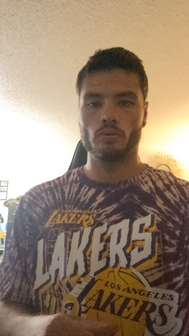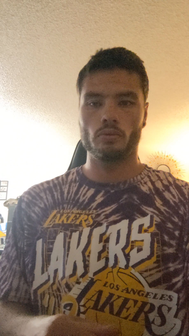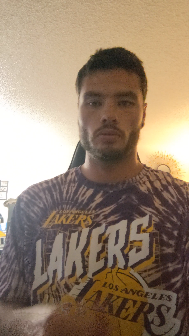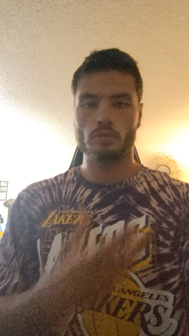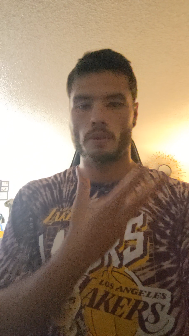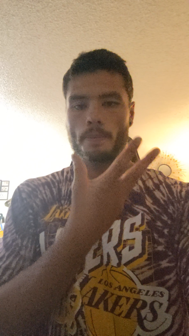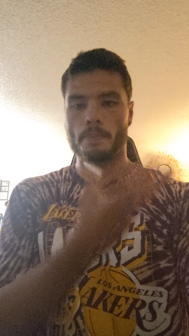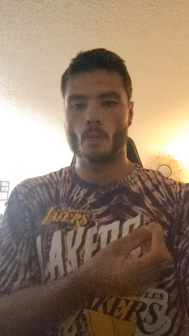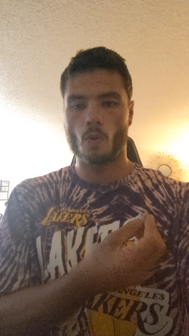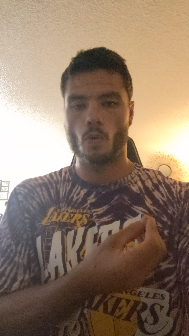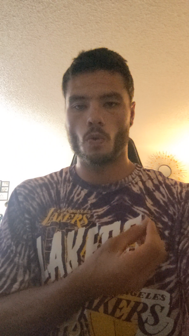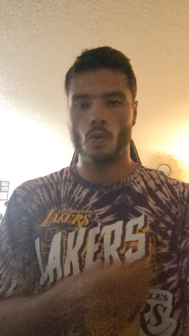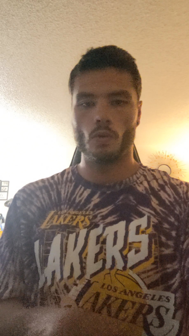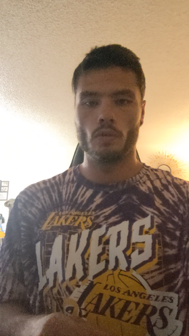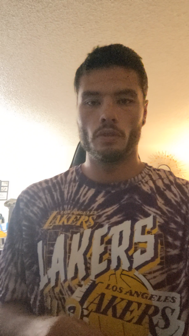poor